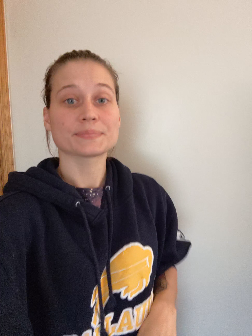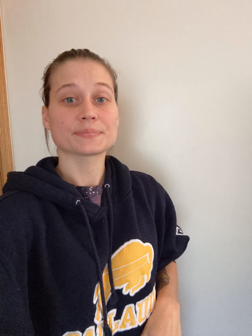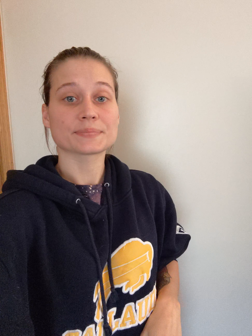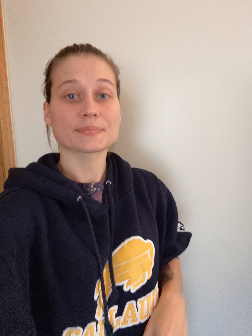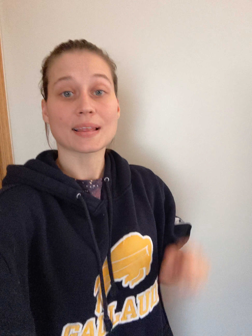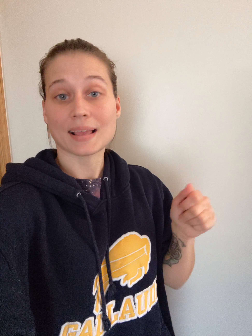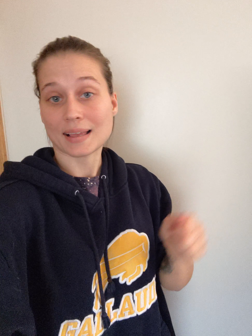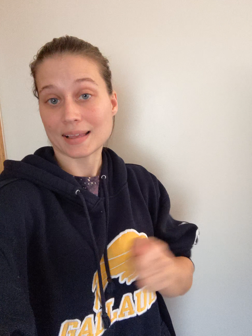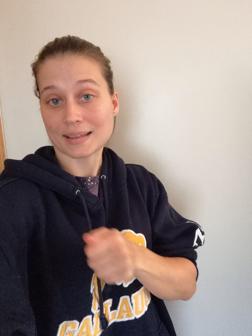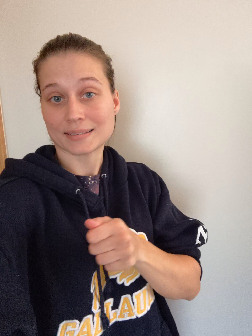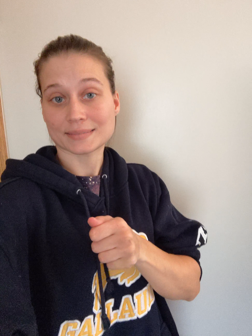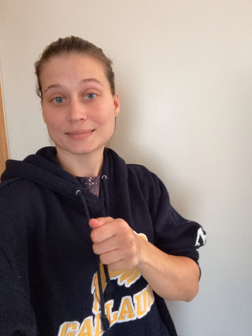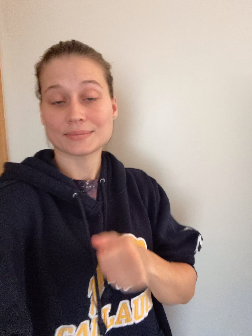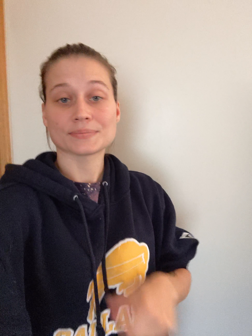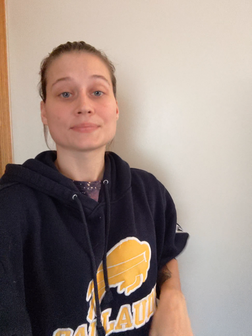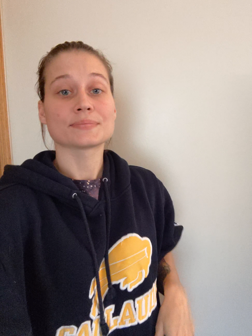hide